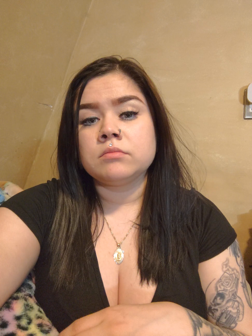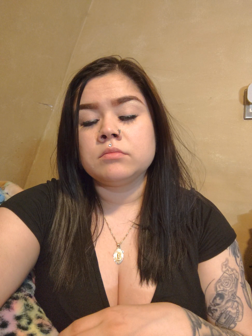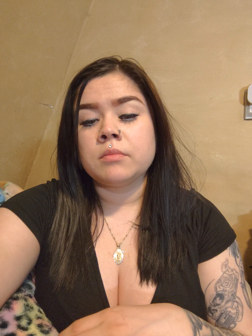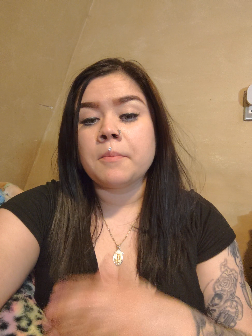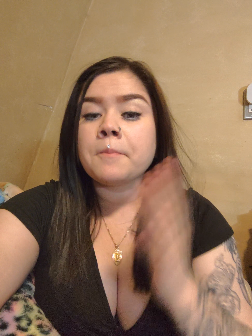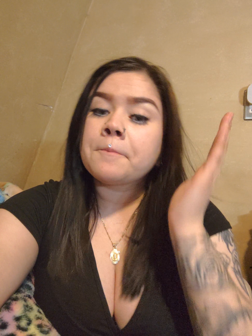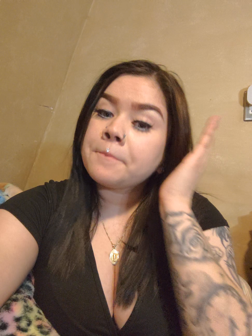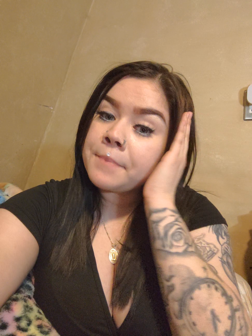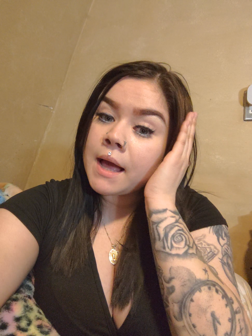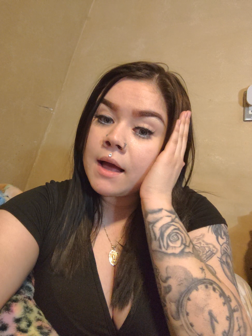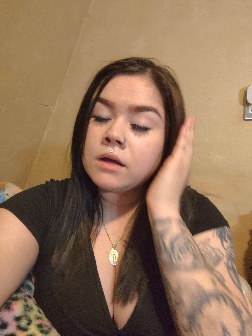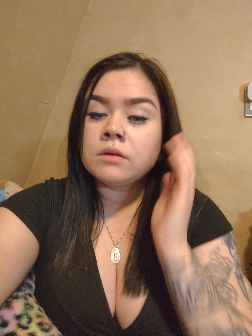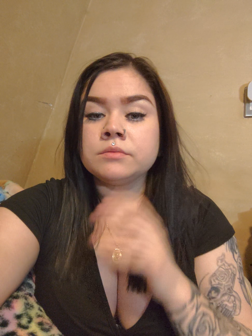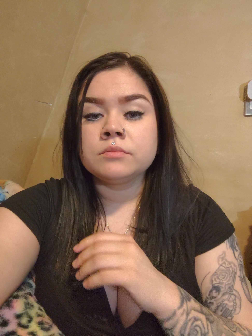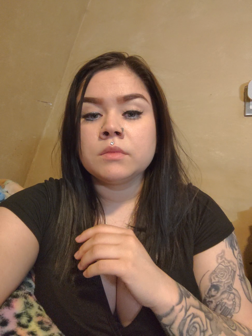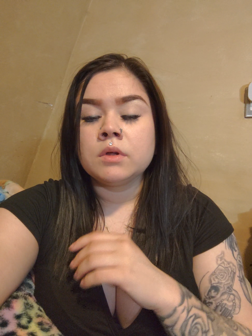bed